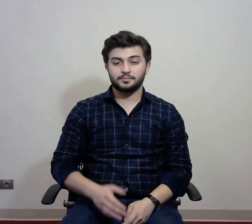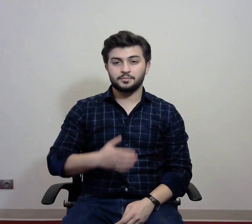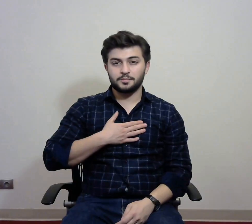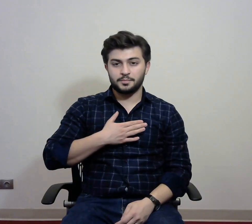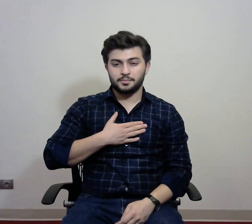mən